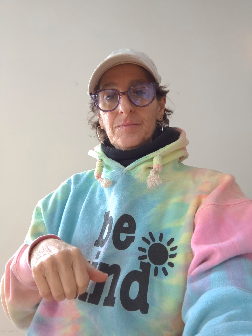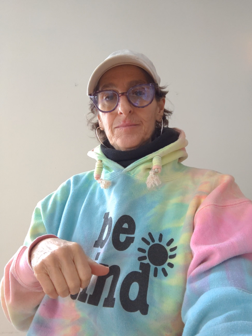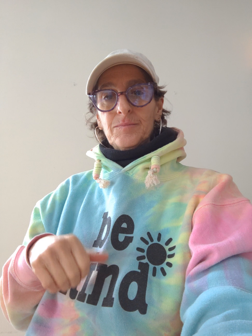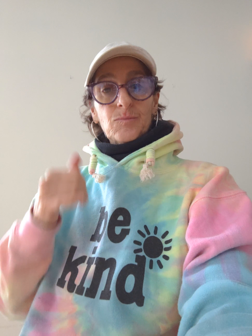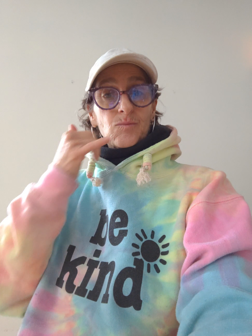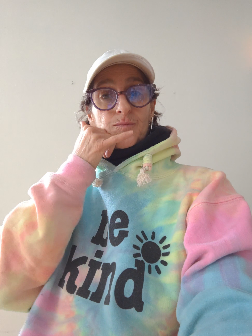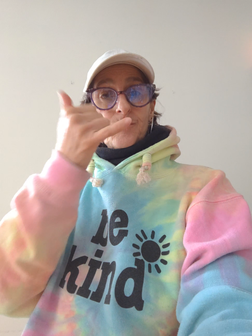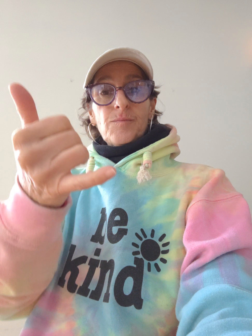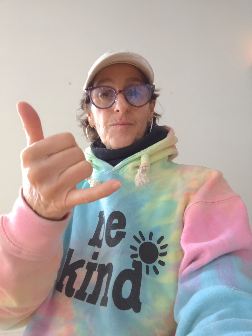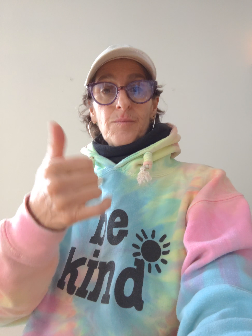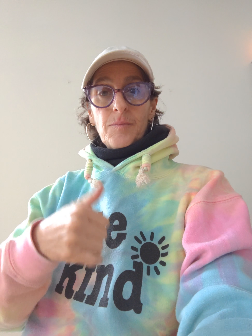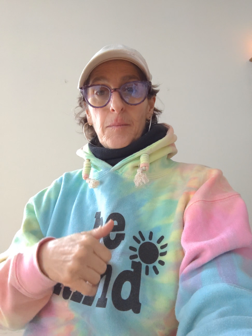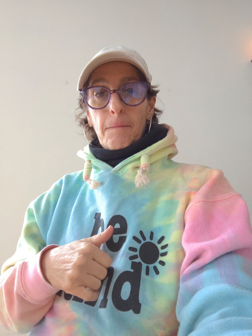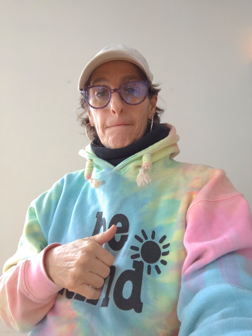call on the phone